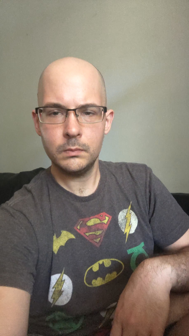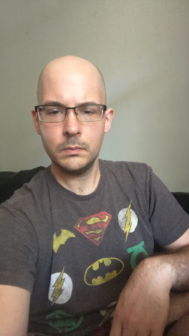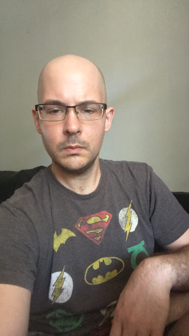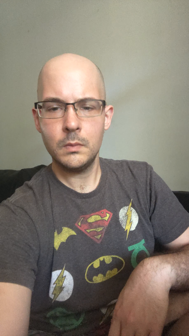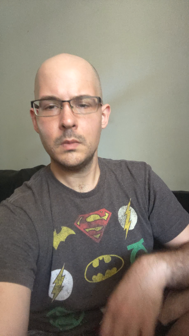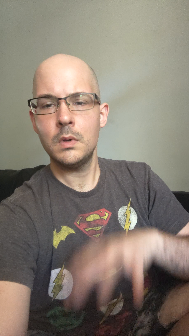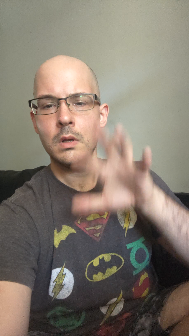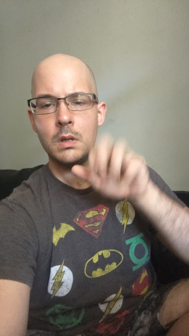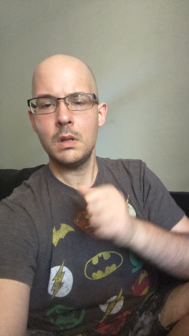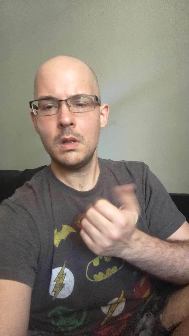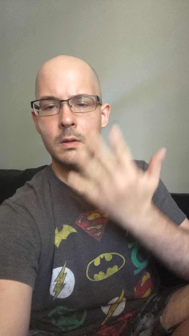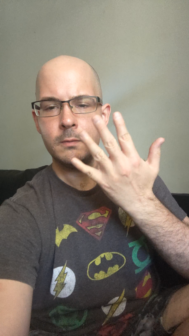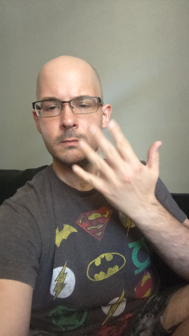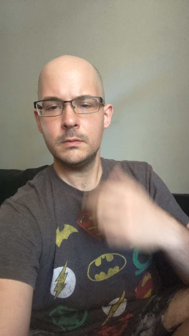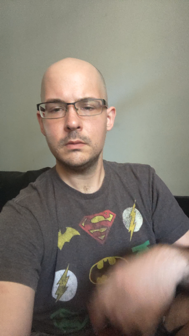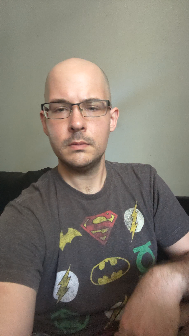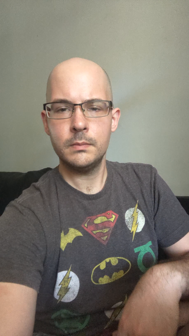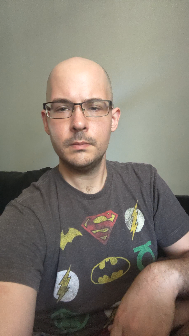gloves